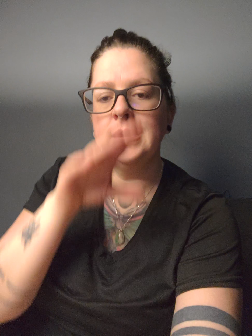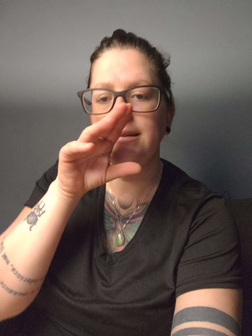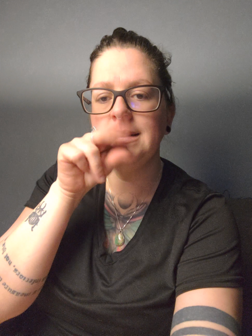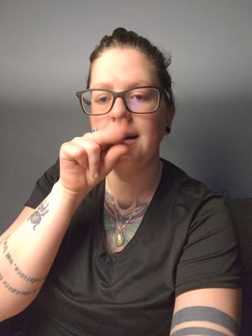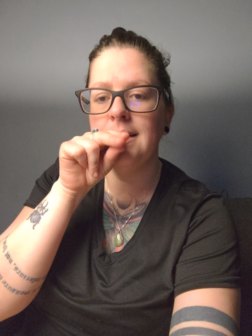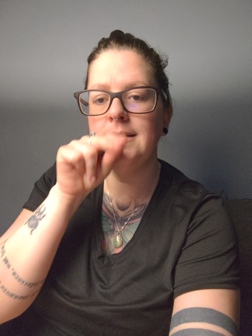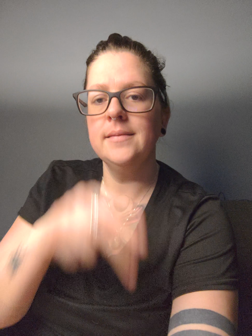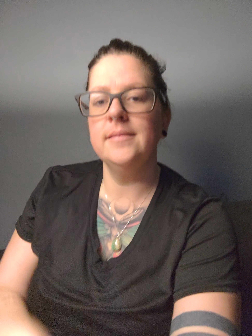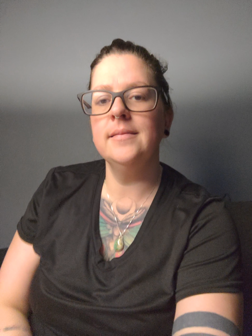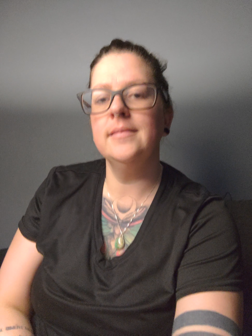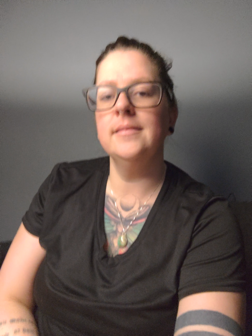duck